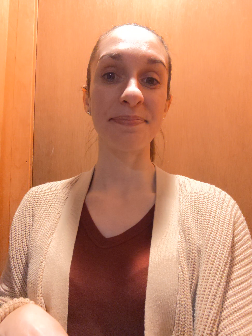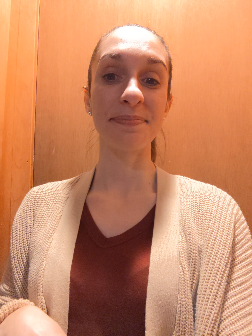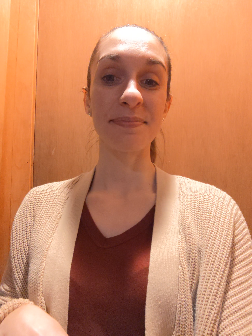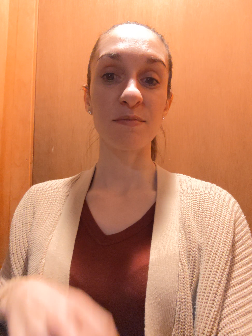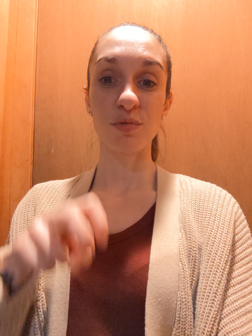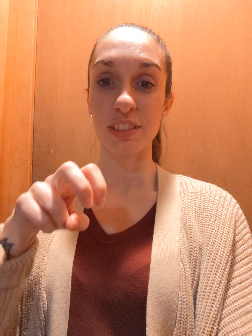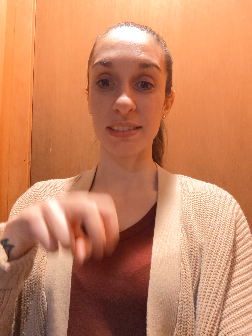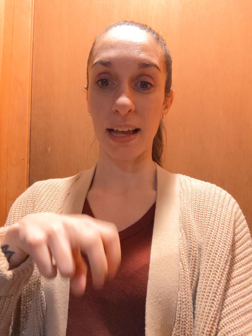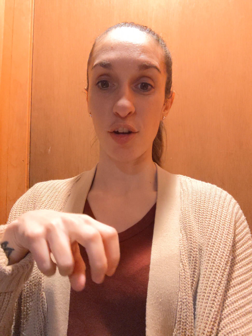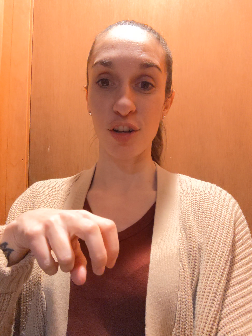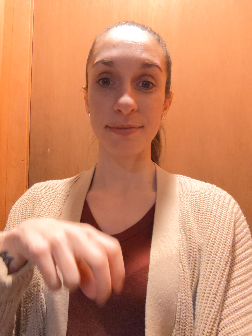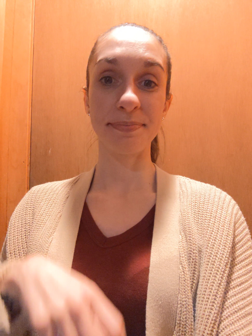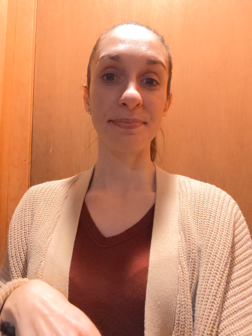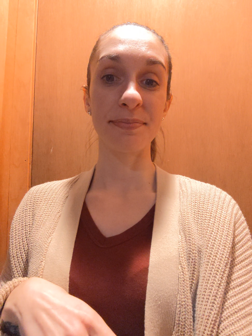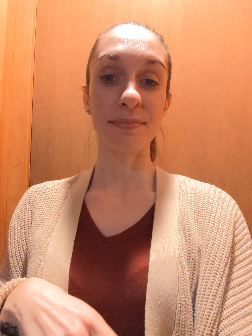chair